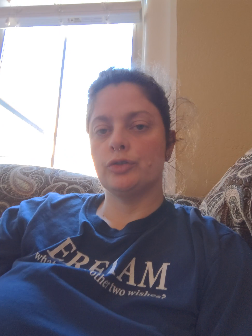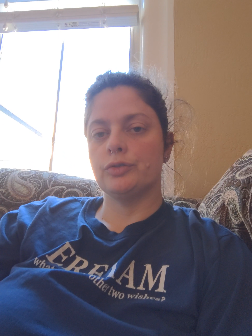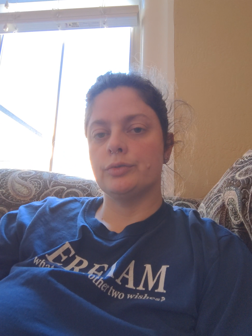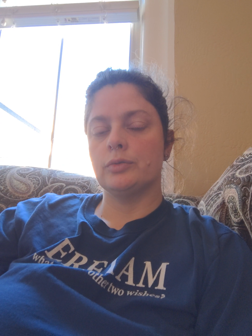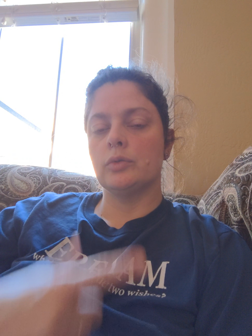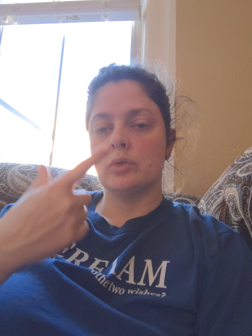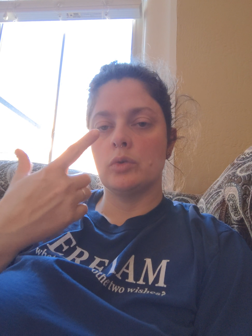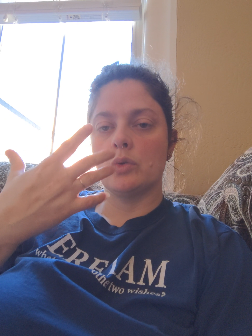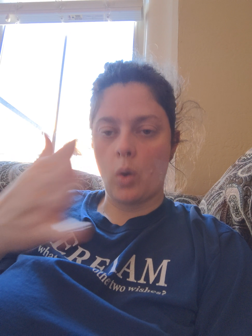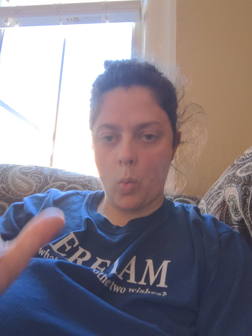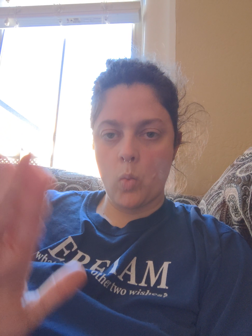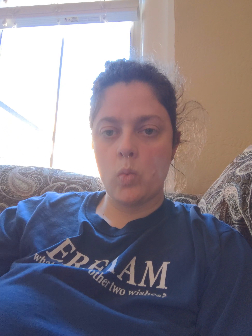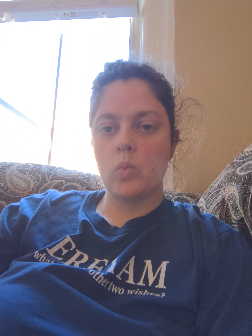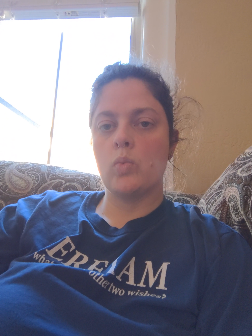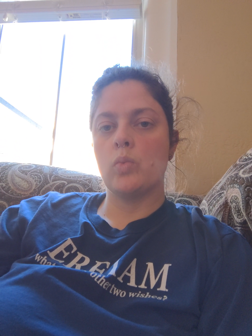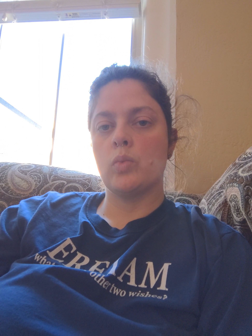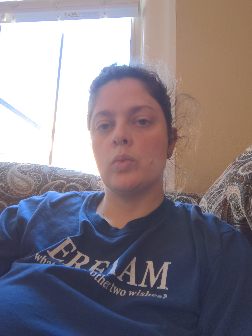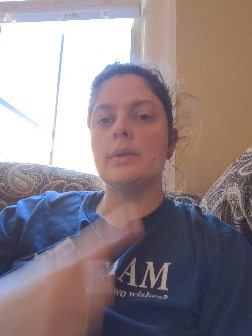go